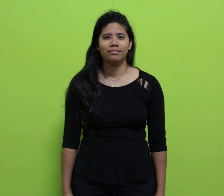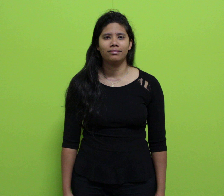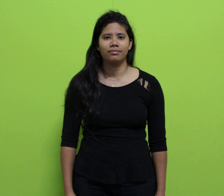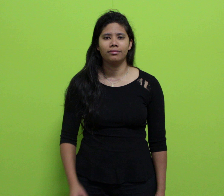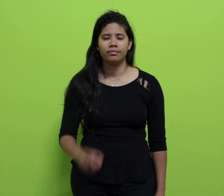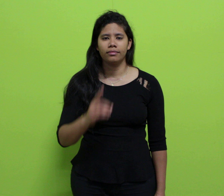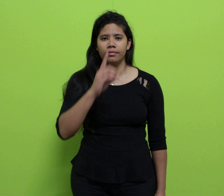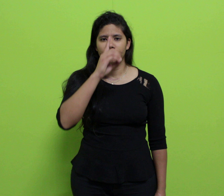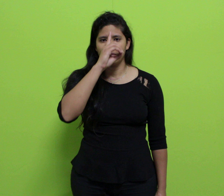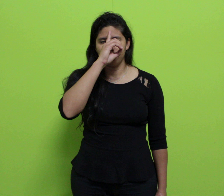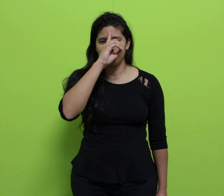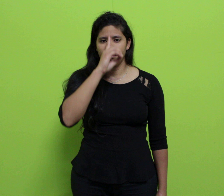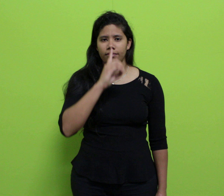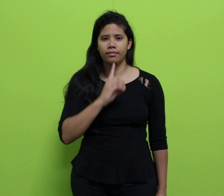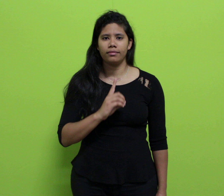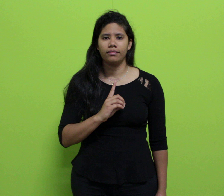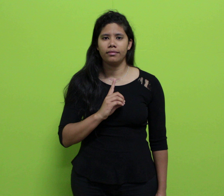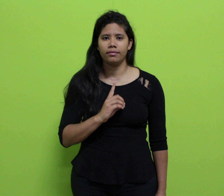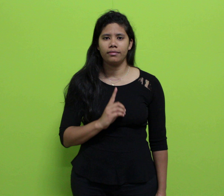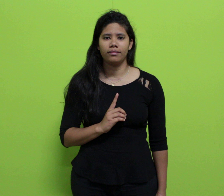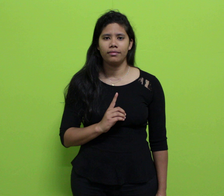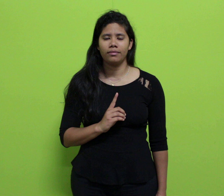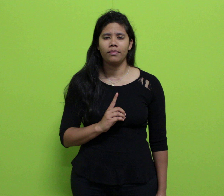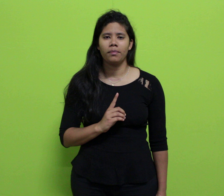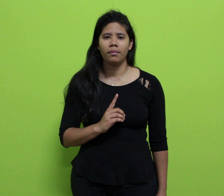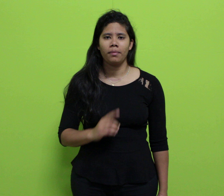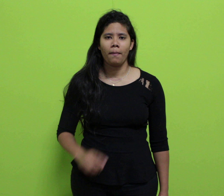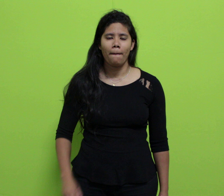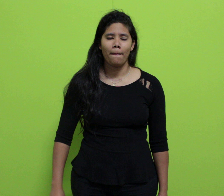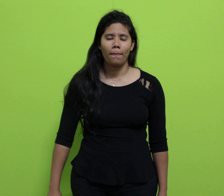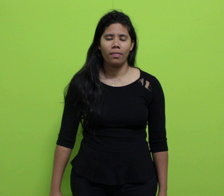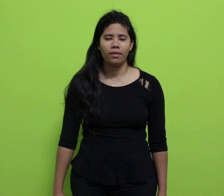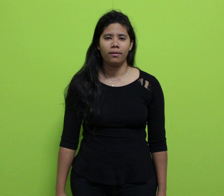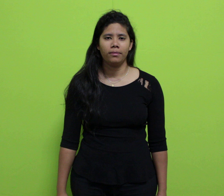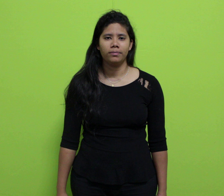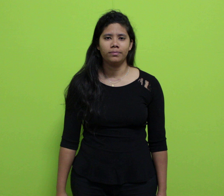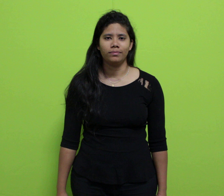amarelo